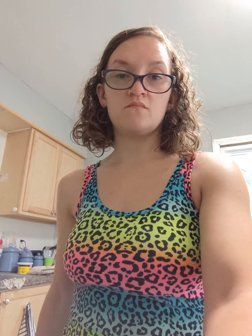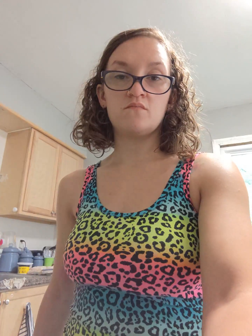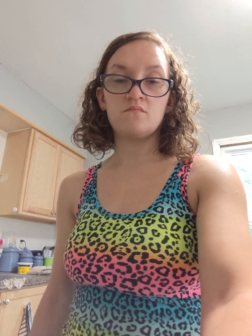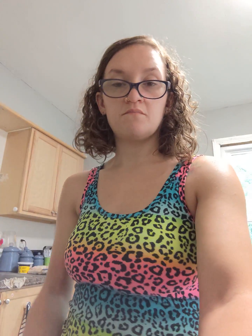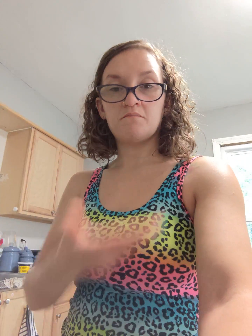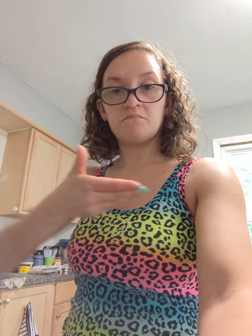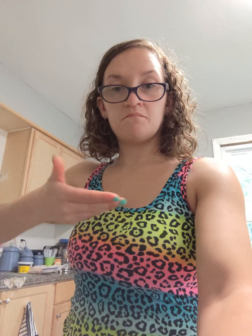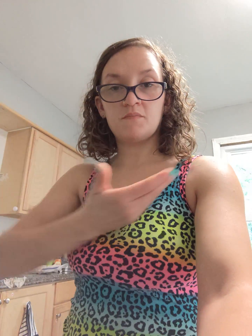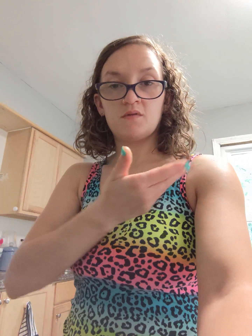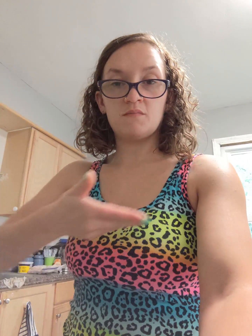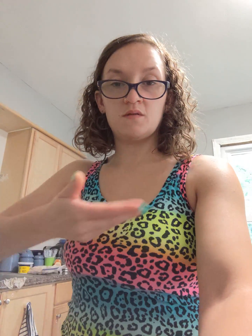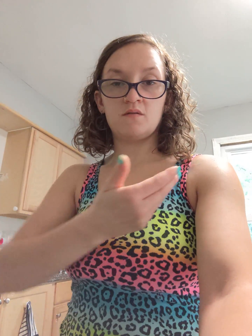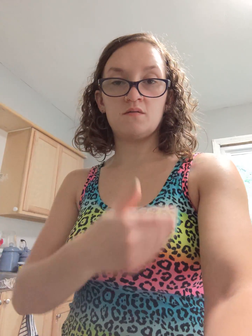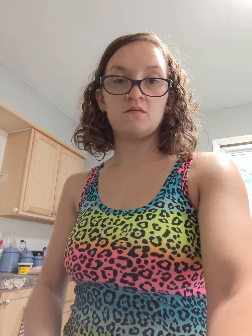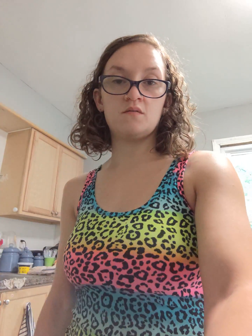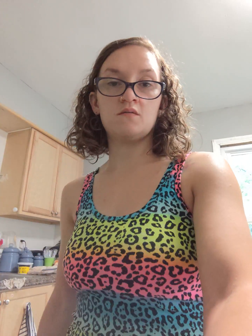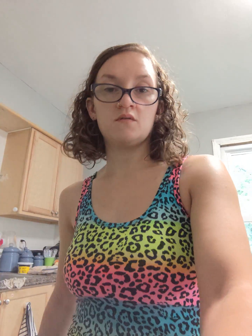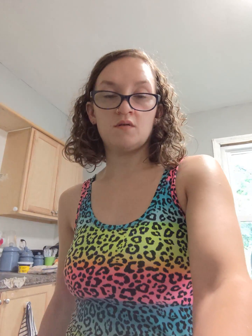baby